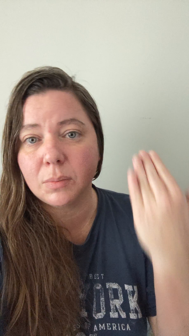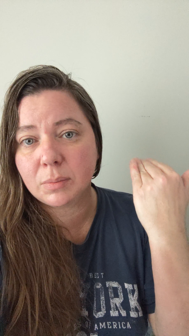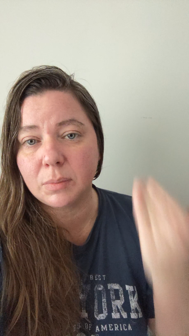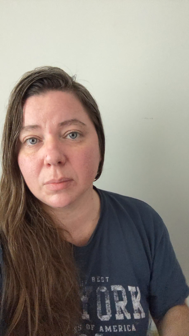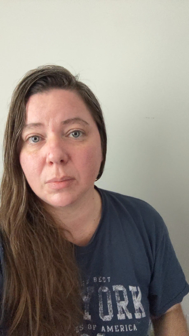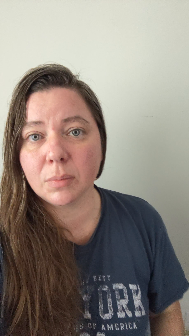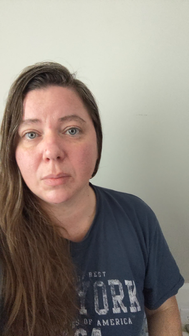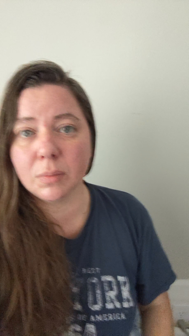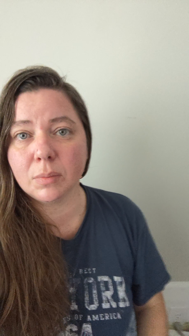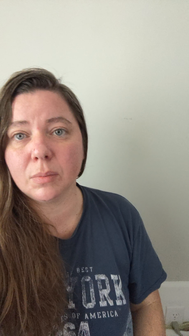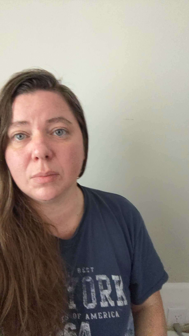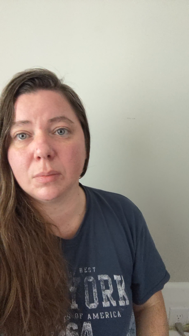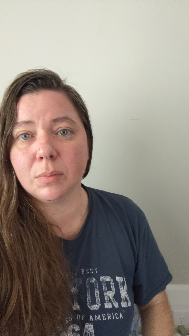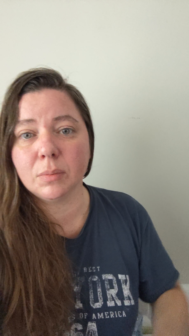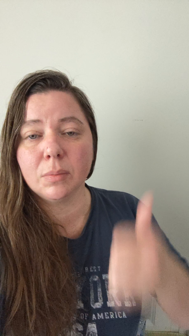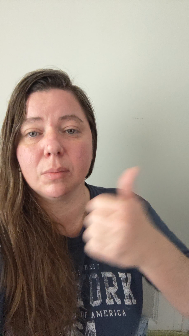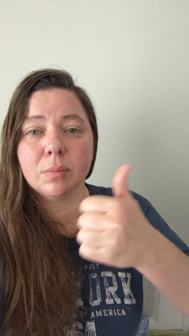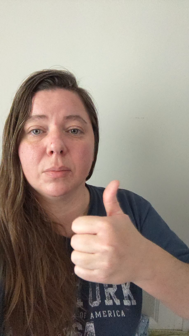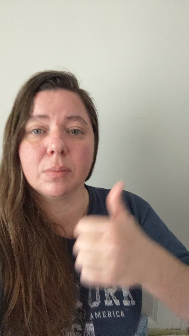help